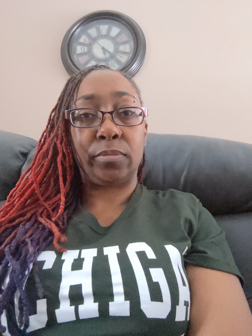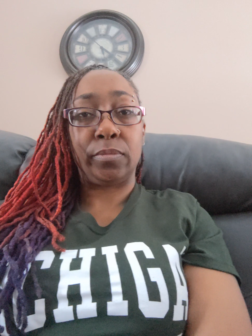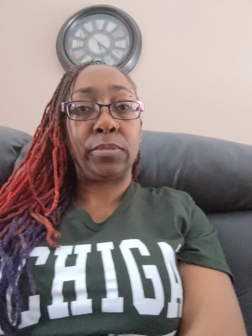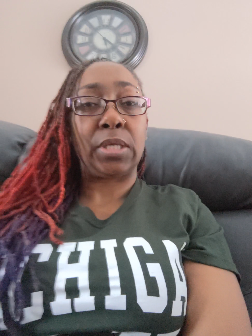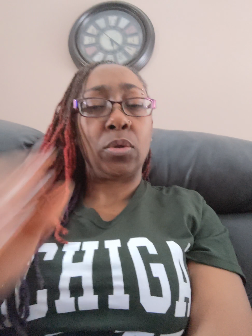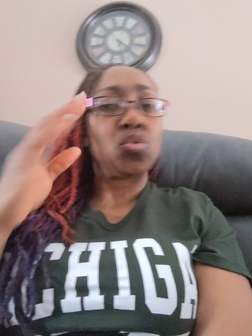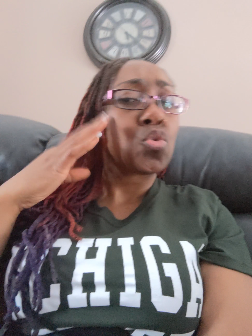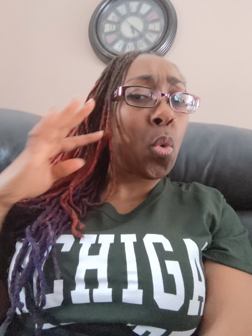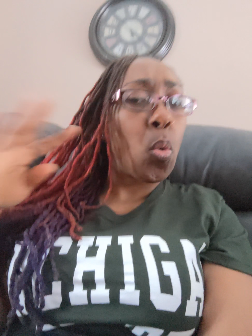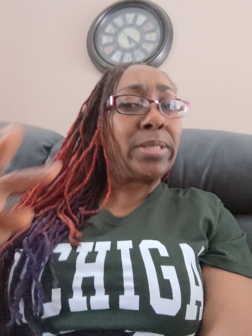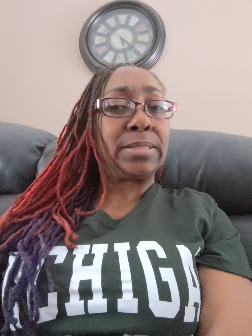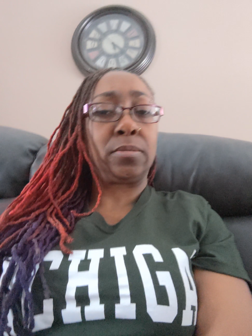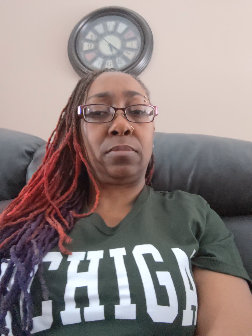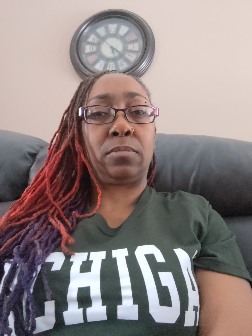noisy